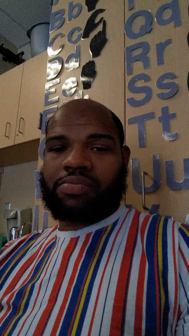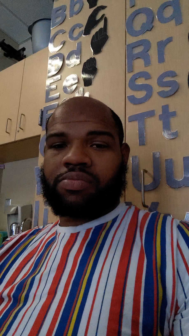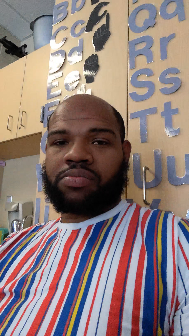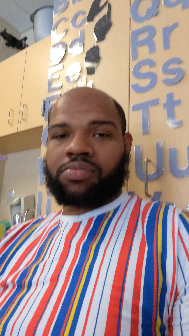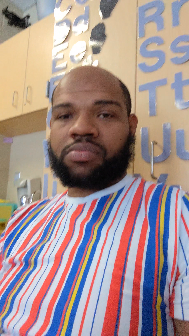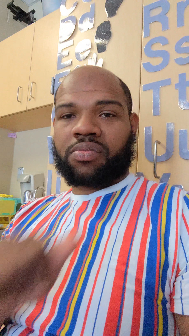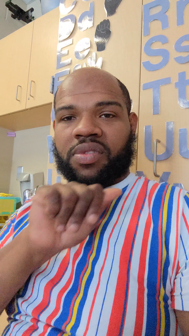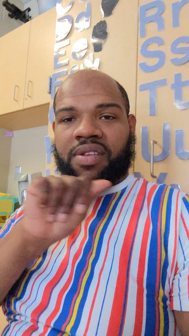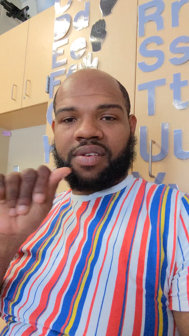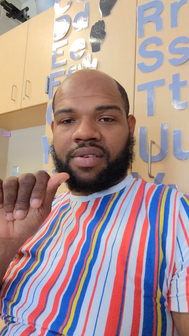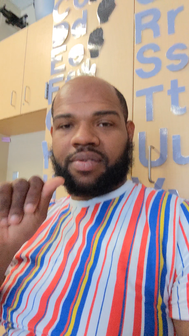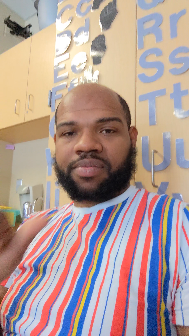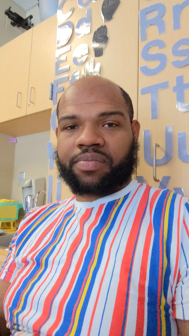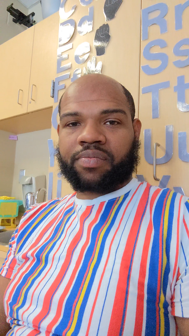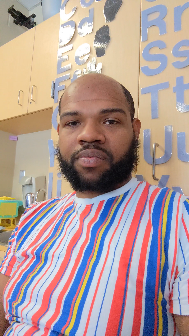a